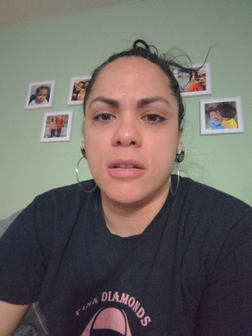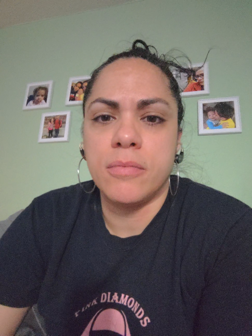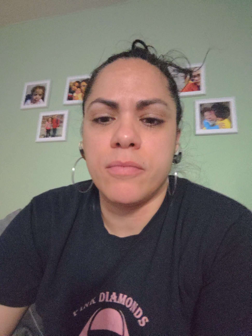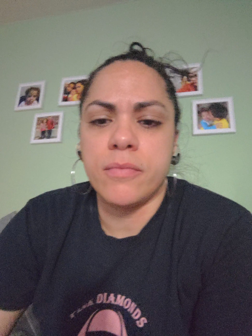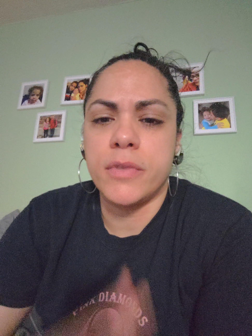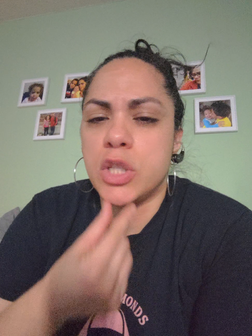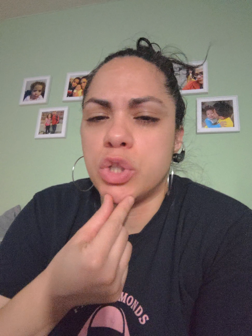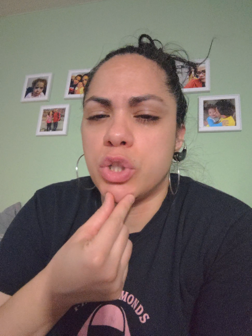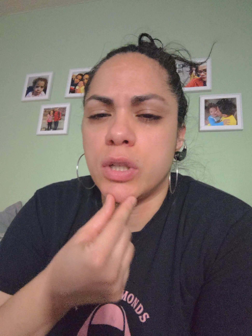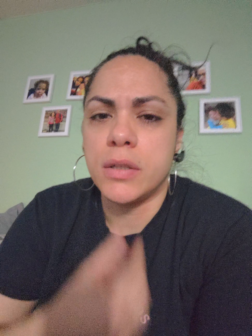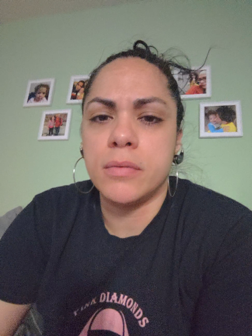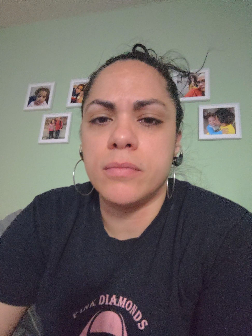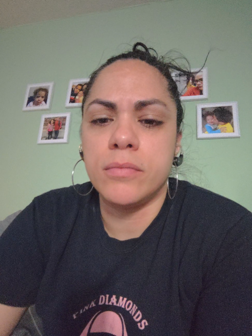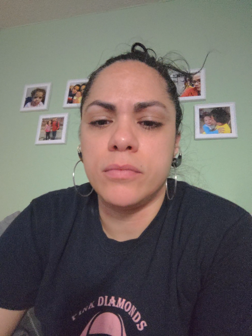chin